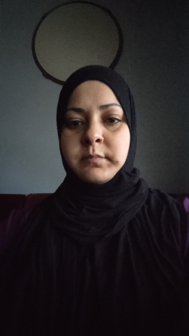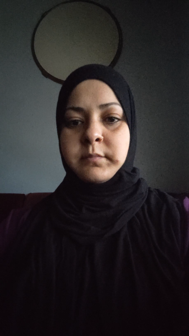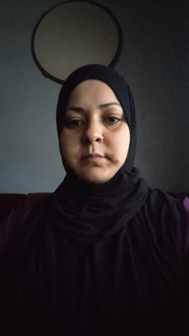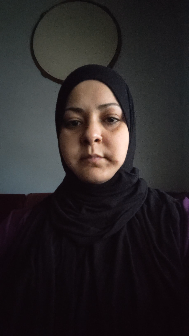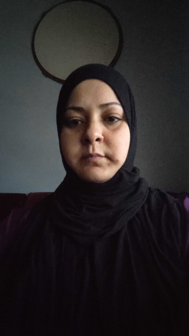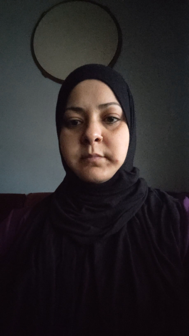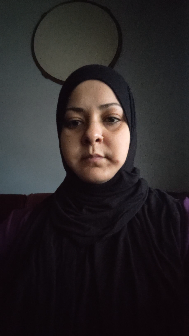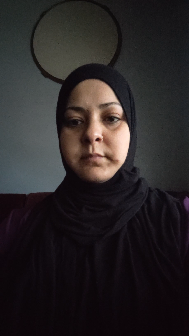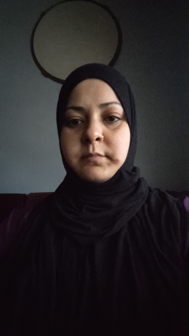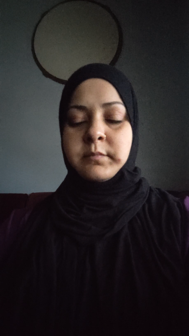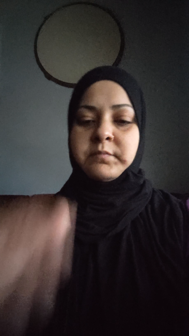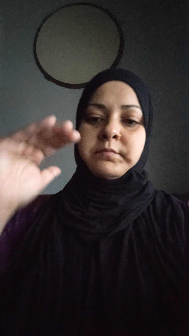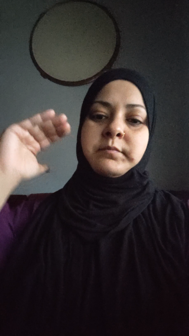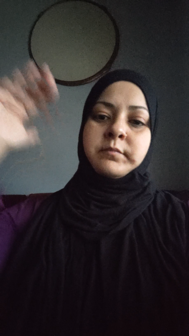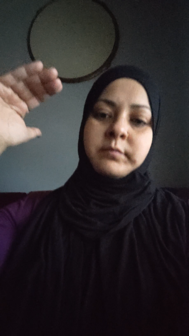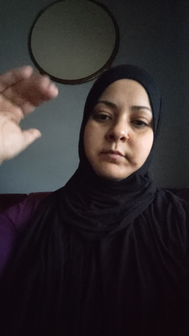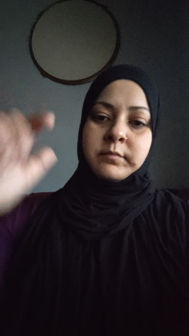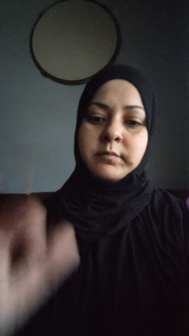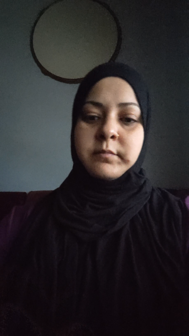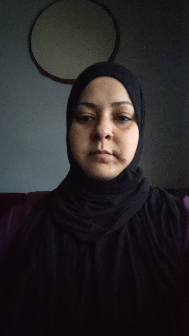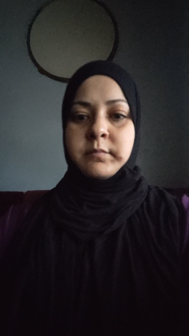big